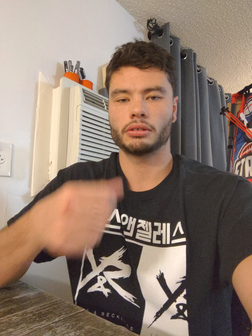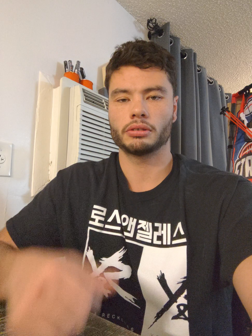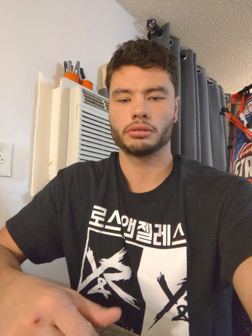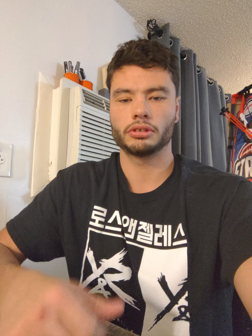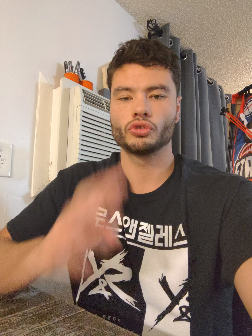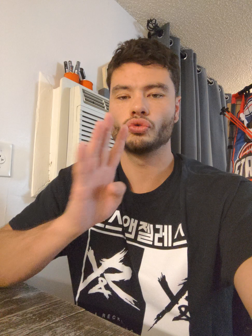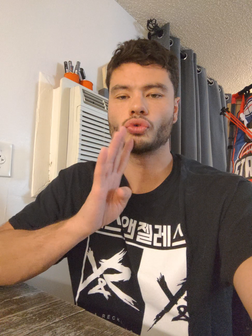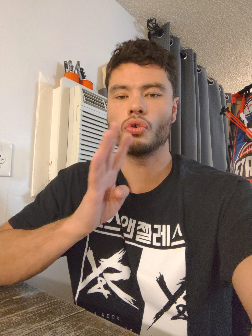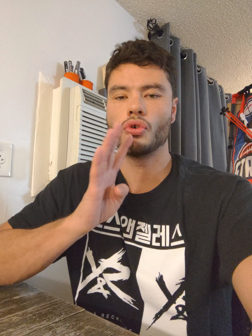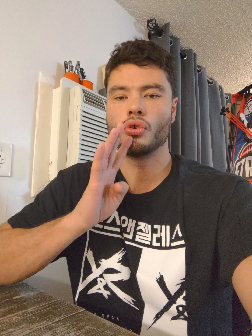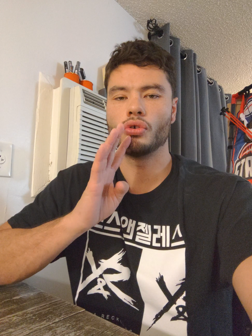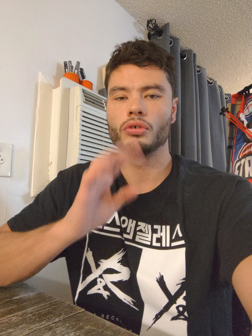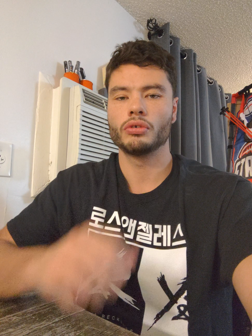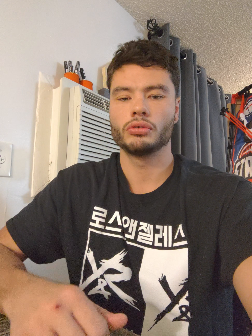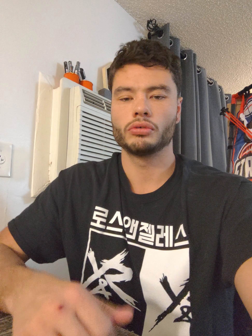talk